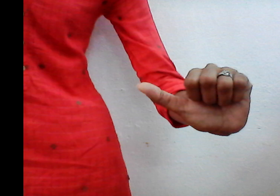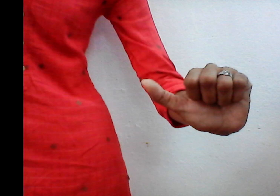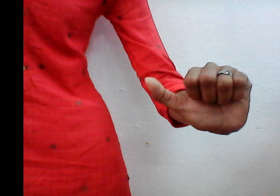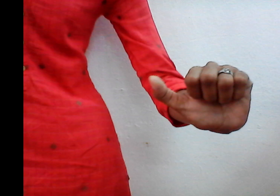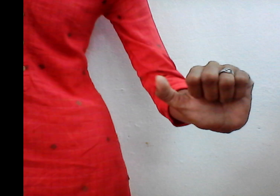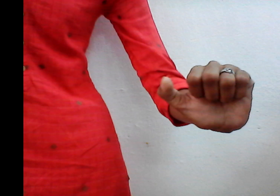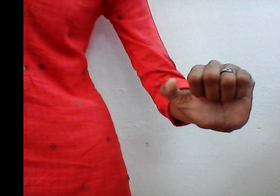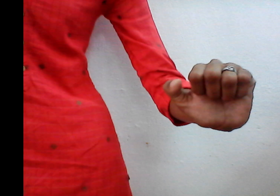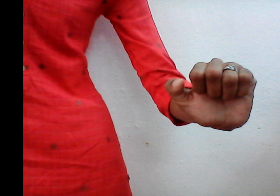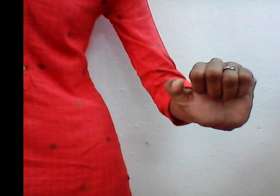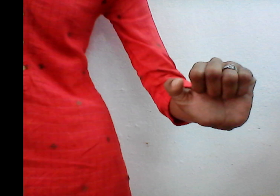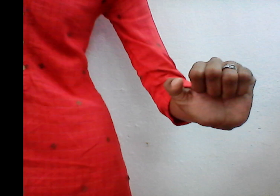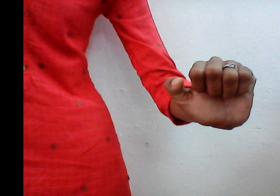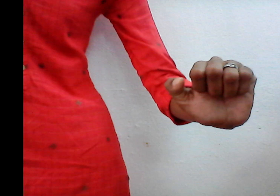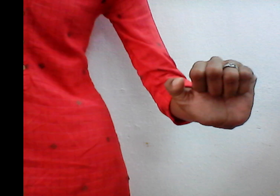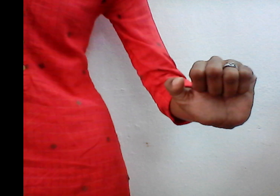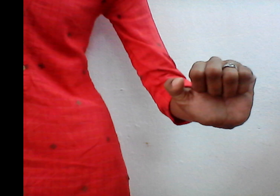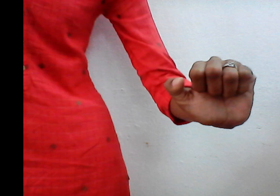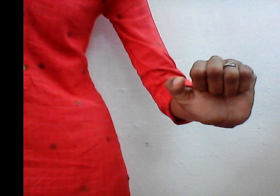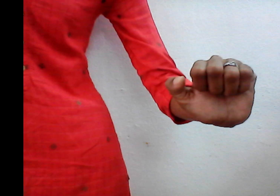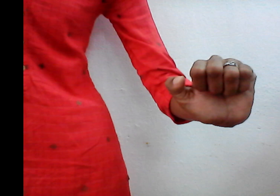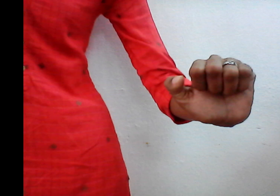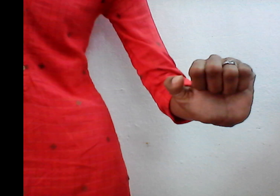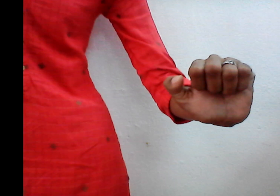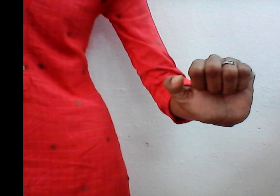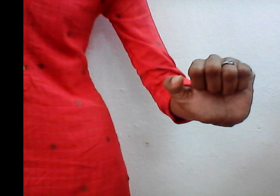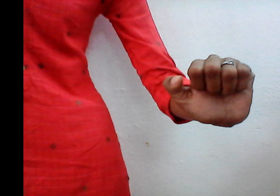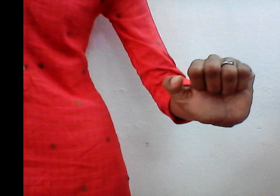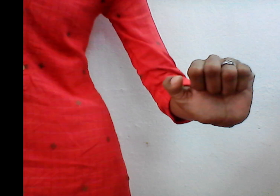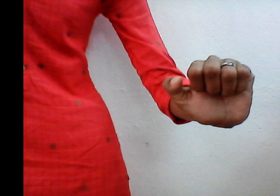ഏ